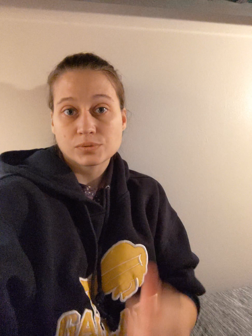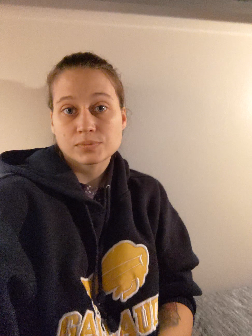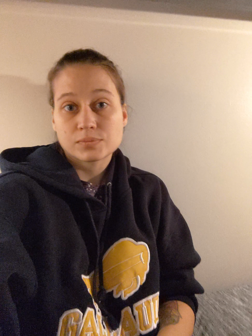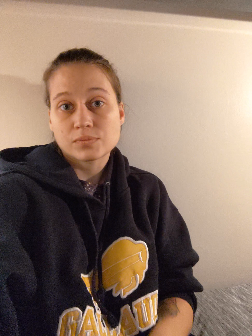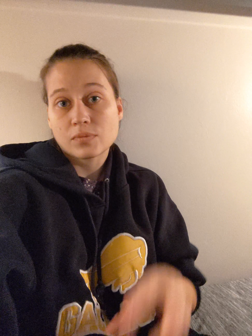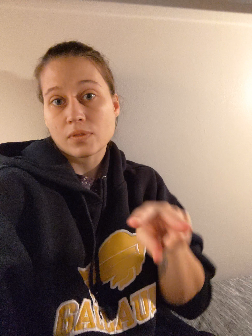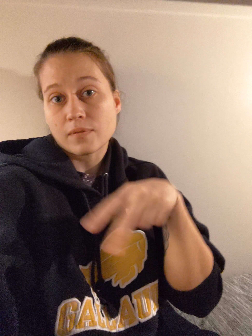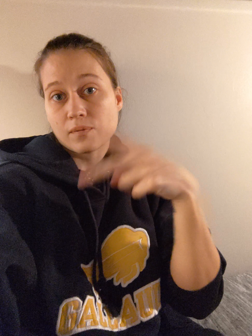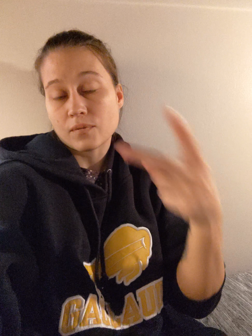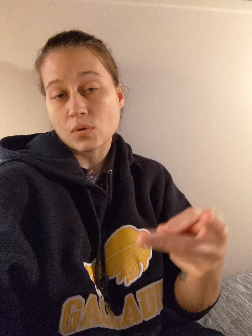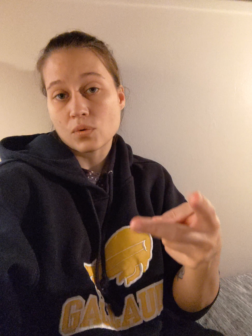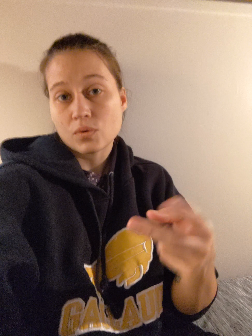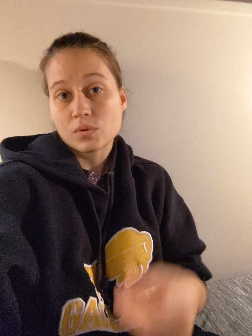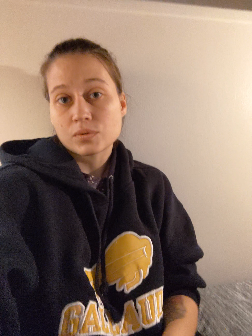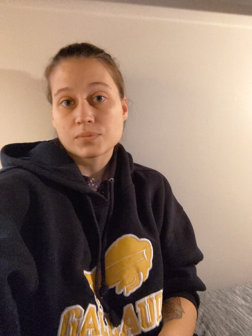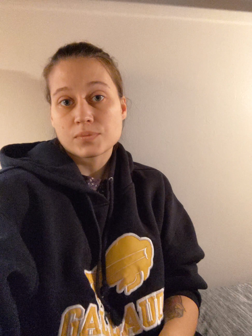fall